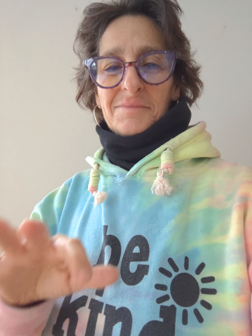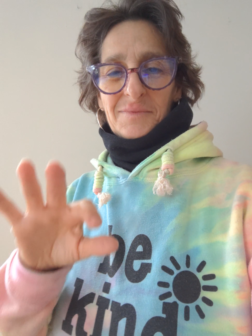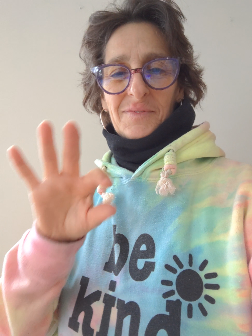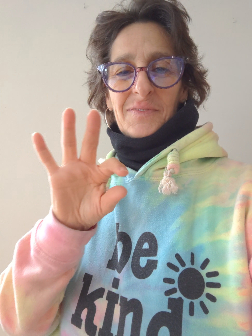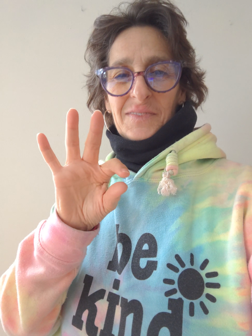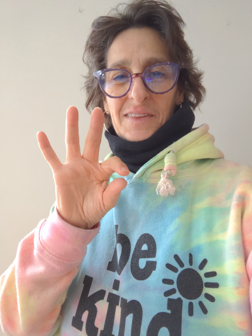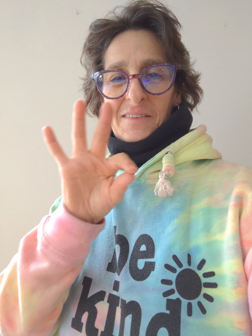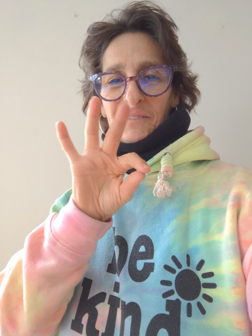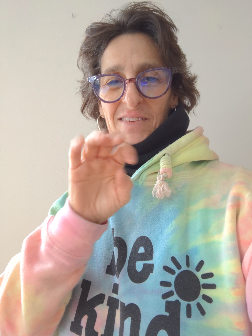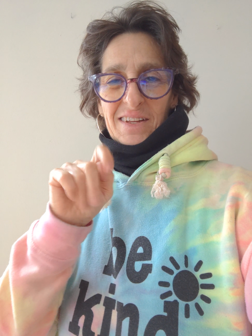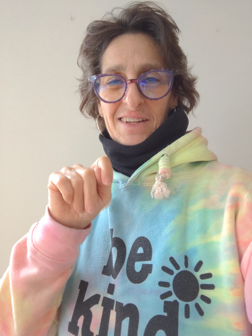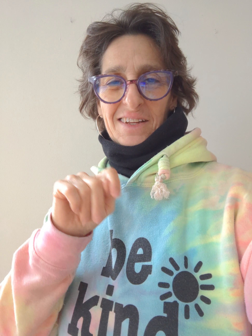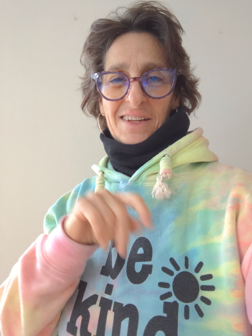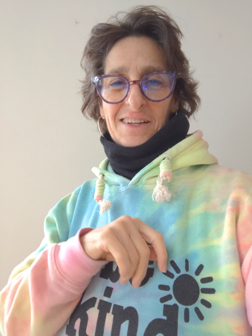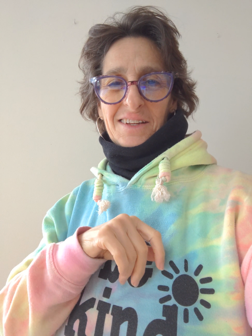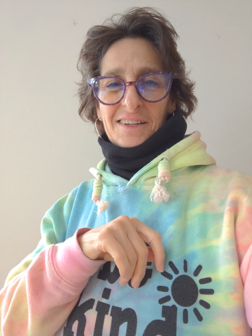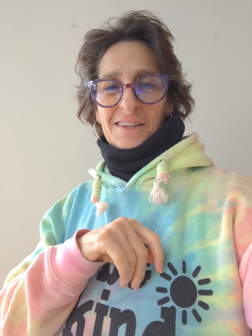feet